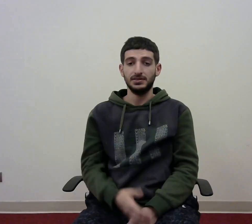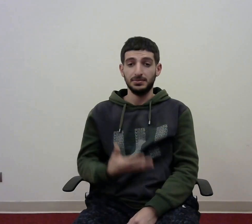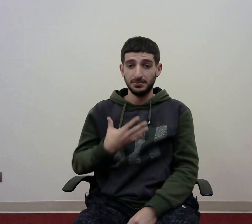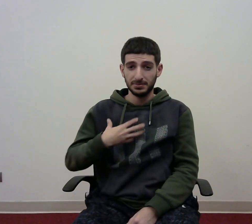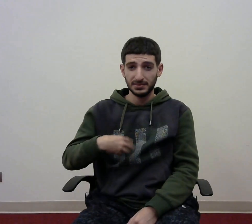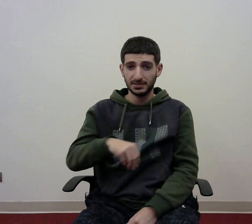biz